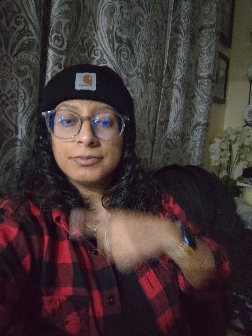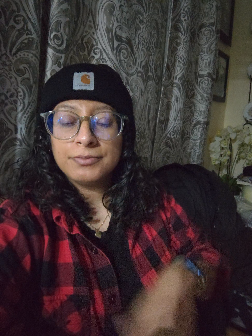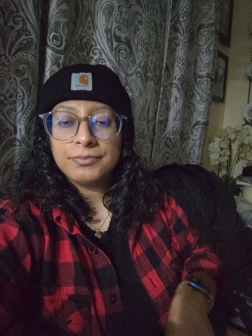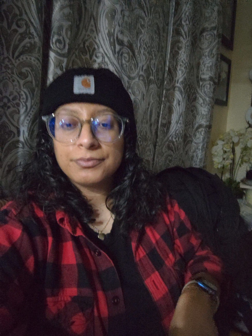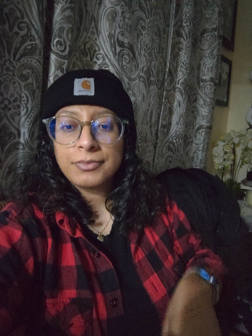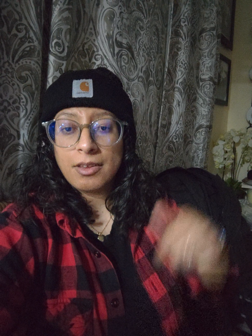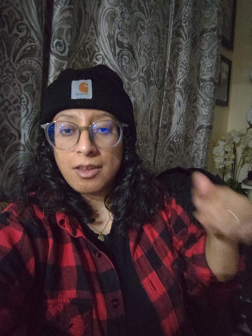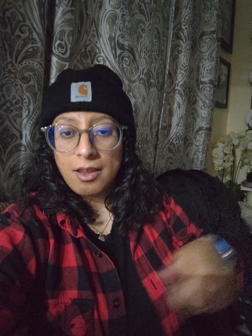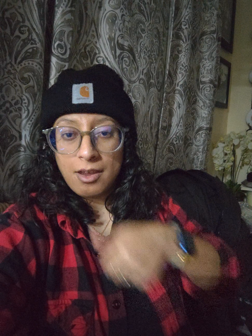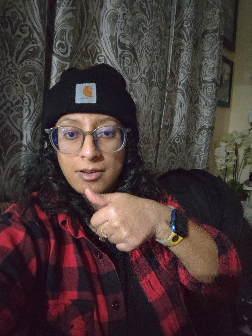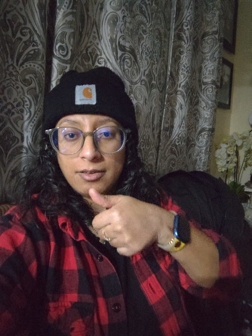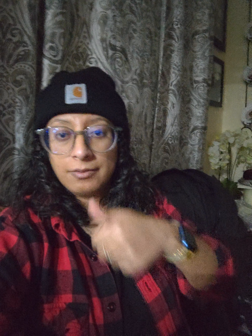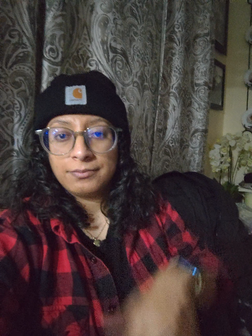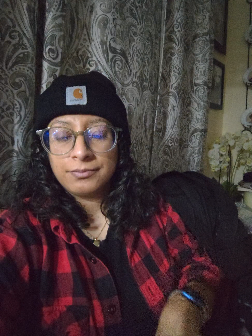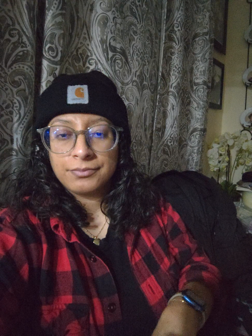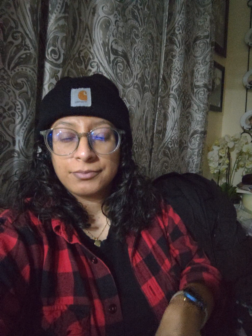hide